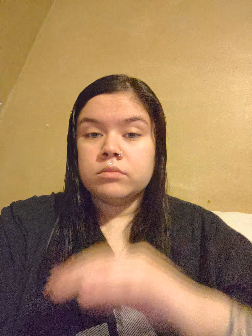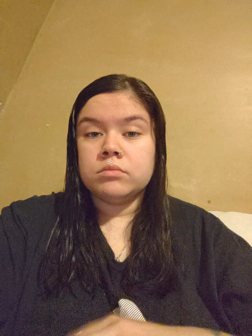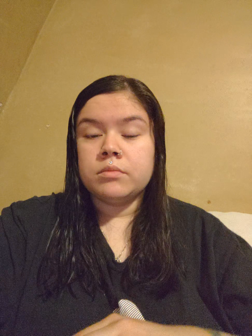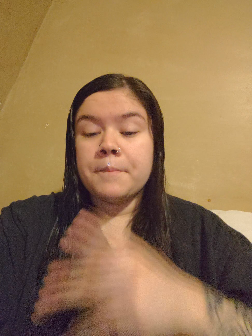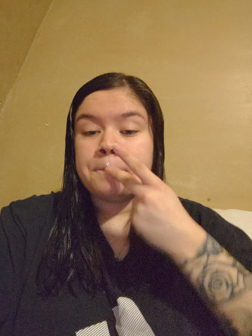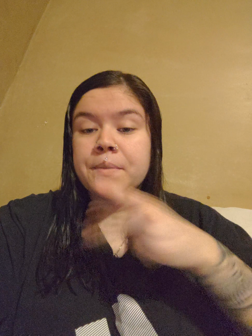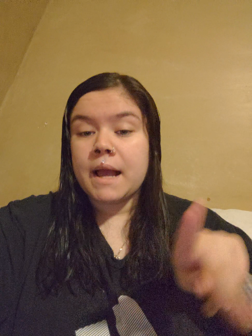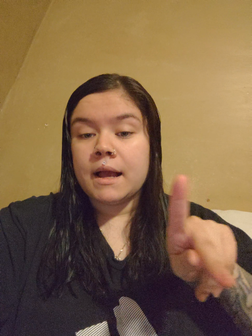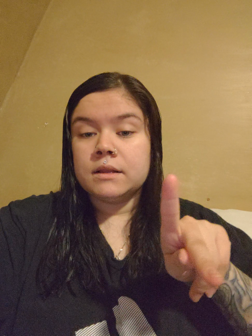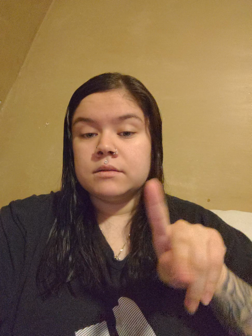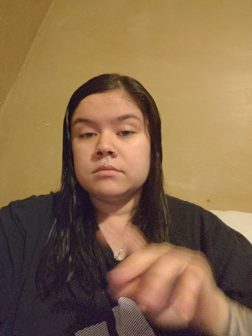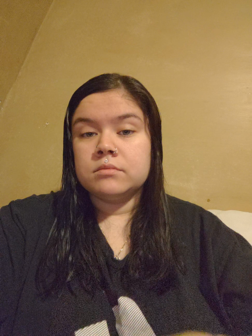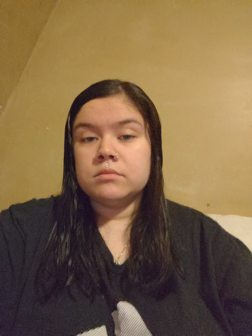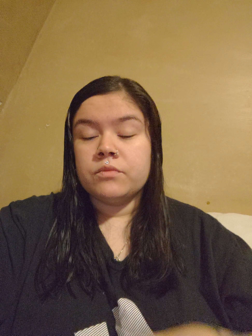pen